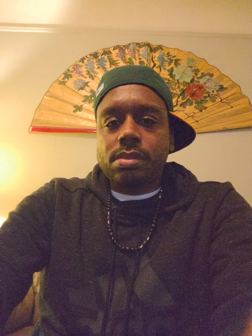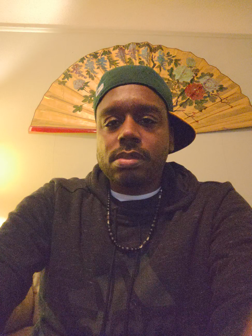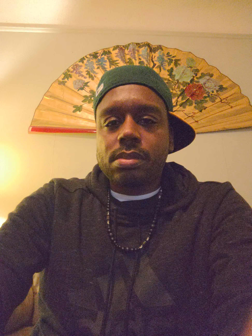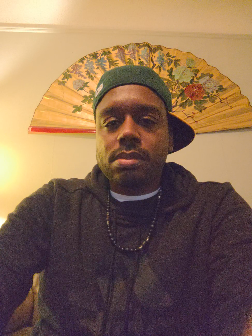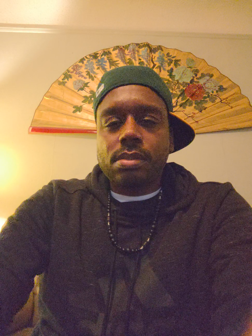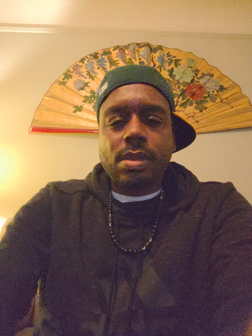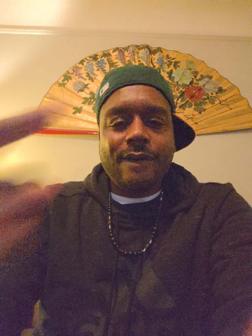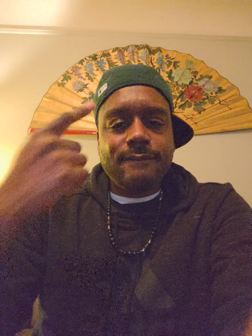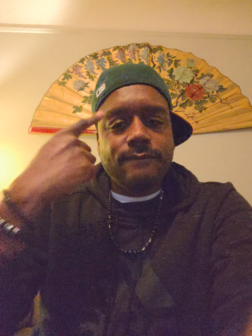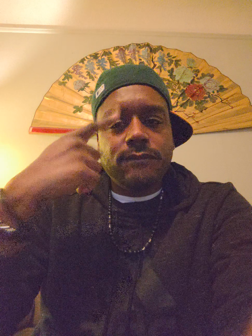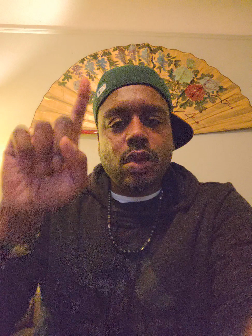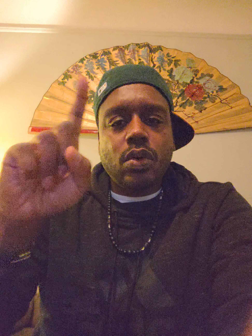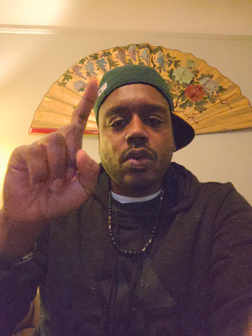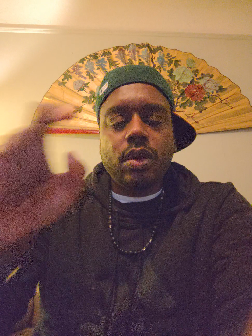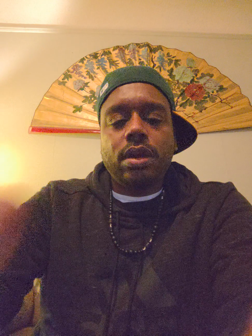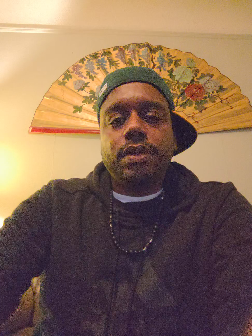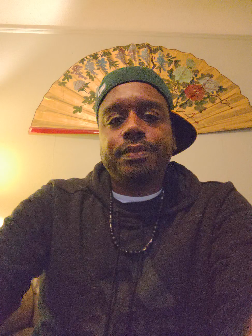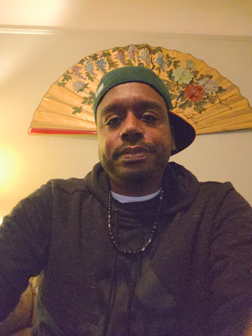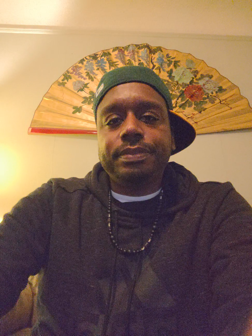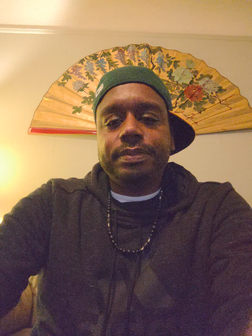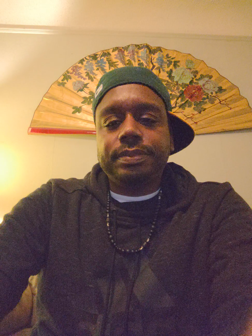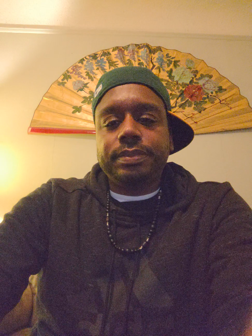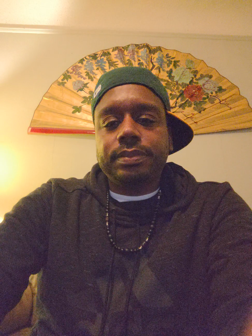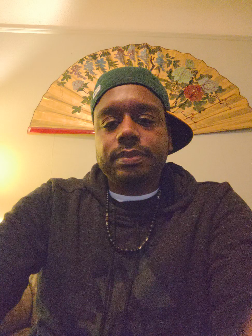for